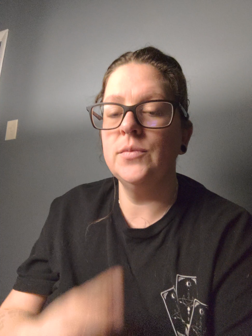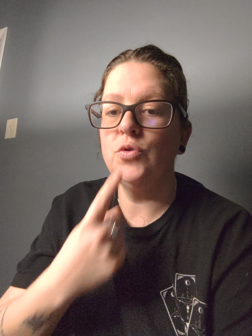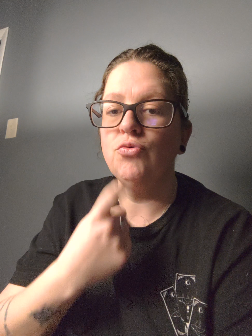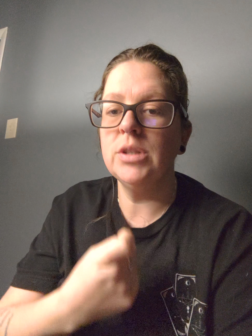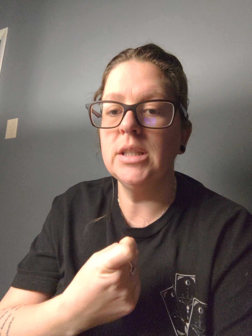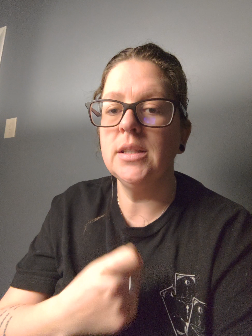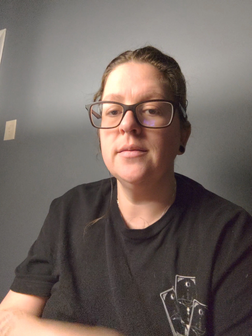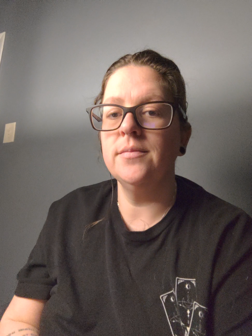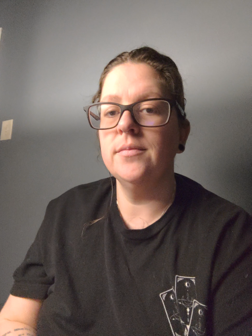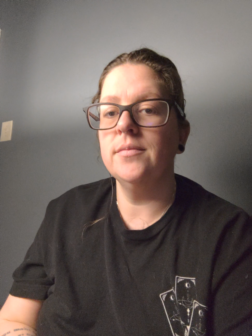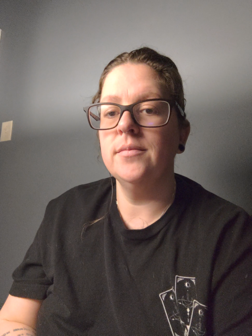red